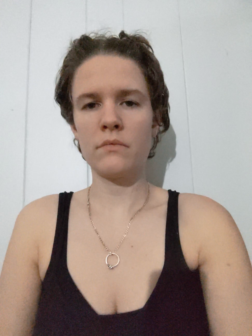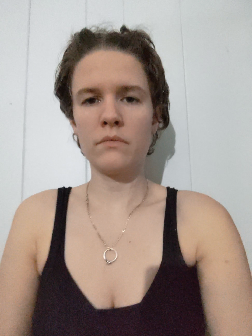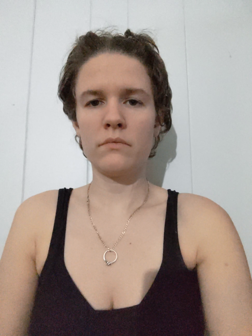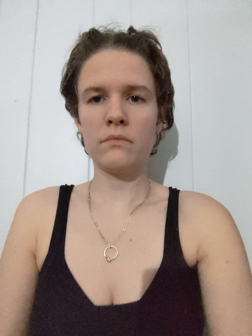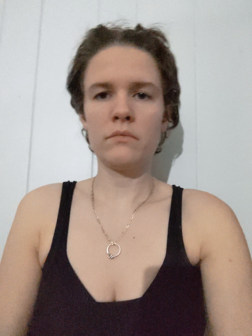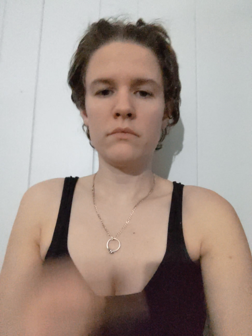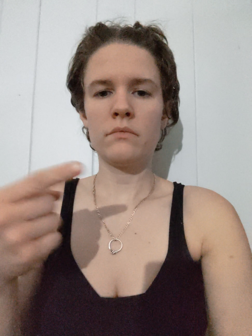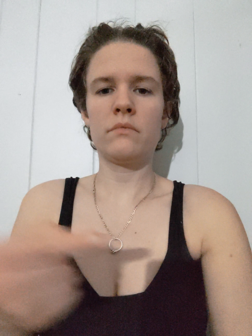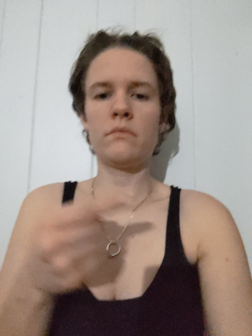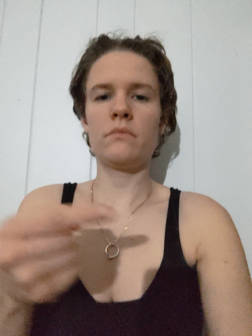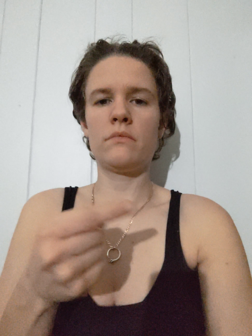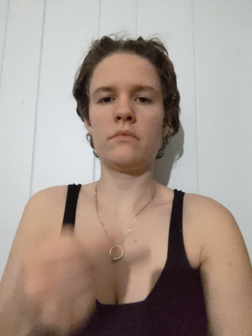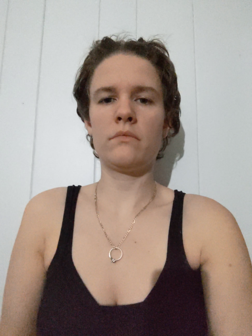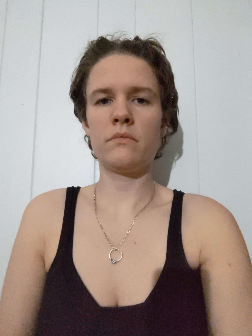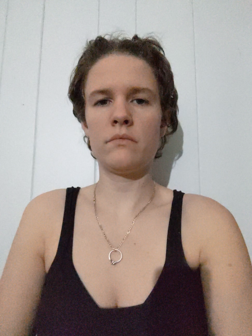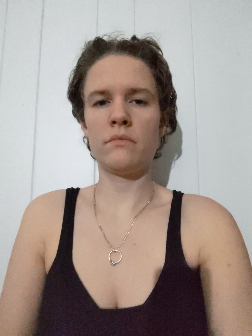owie